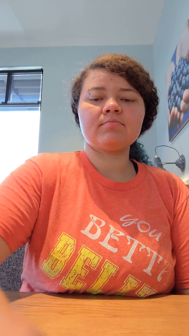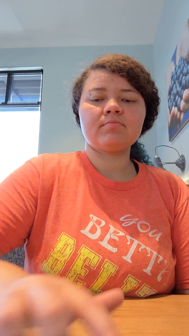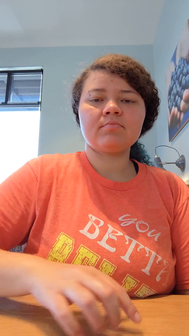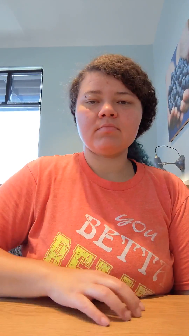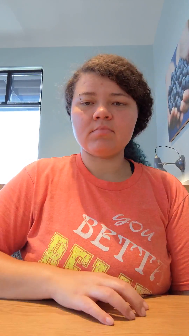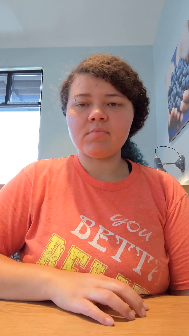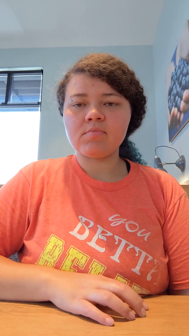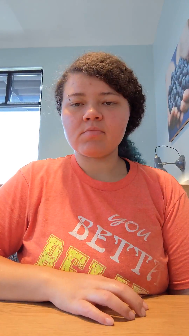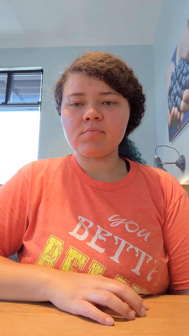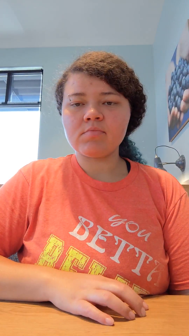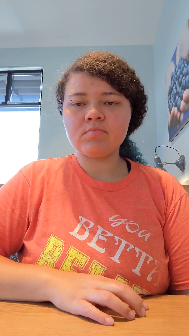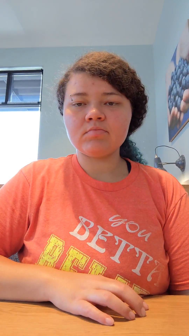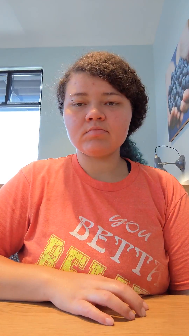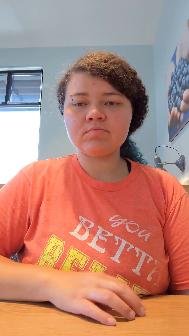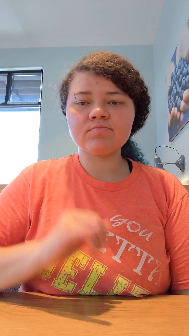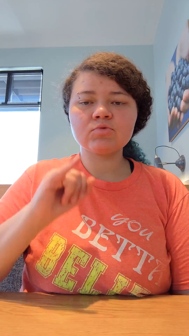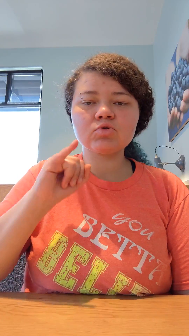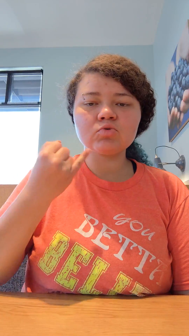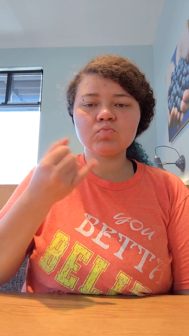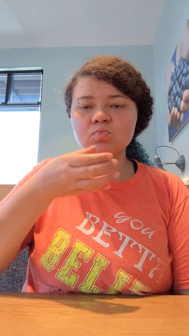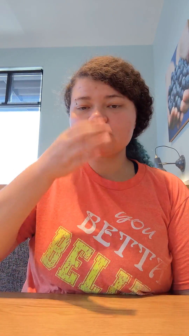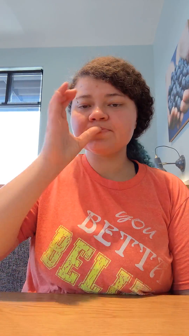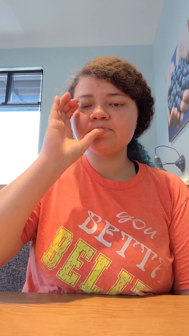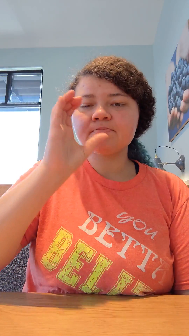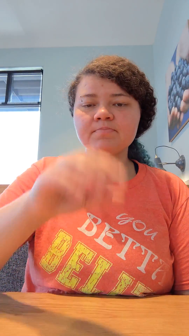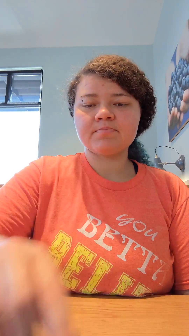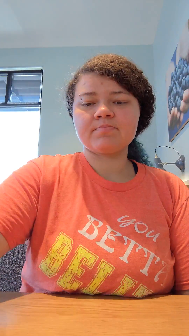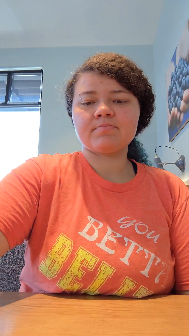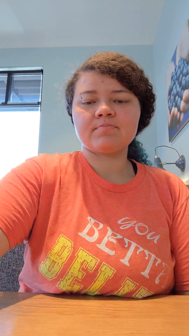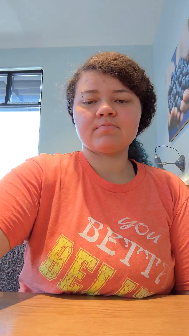juice